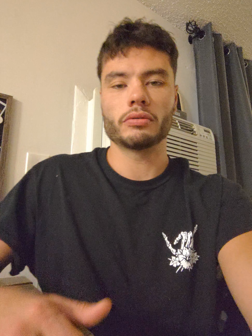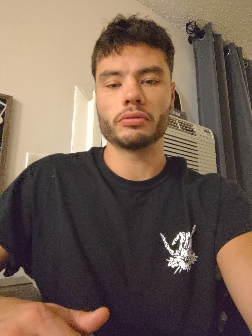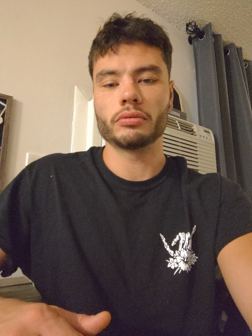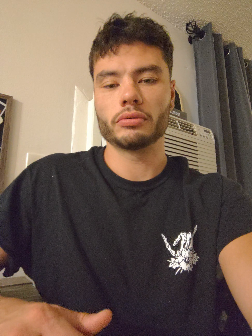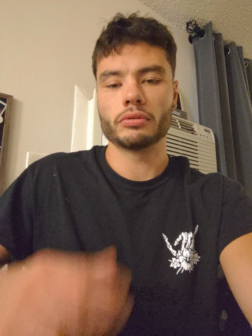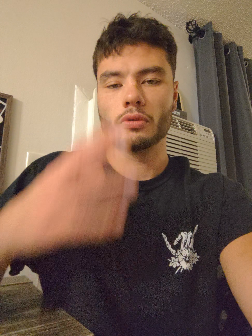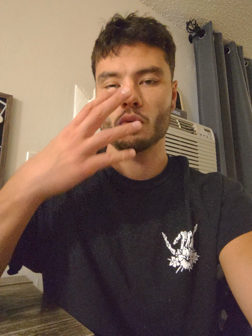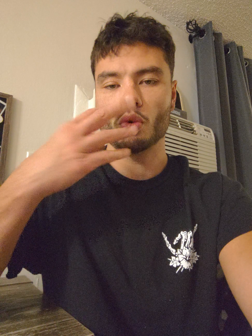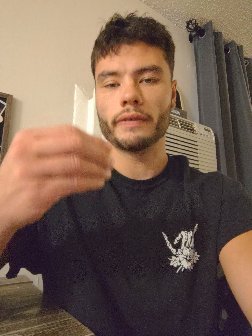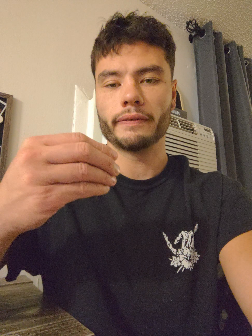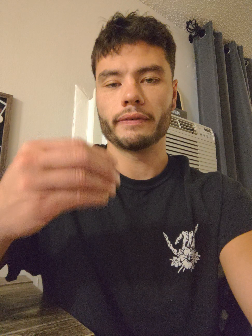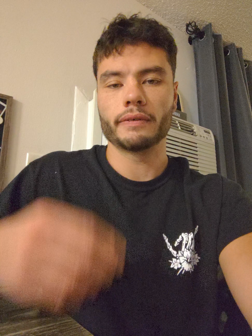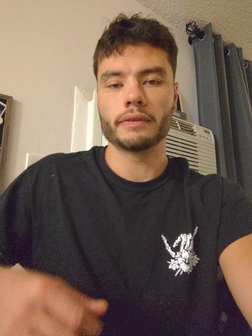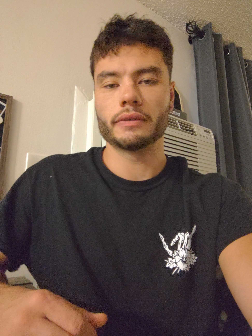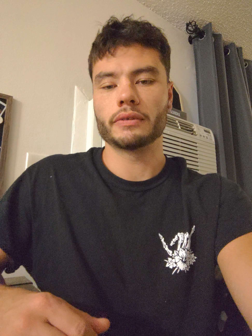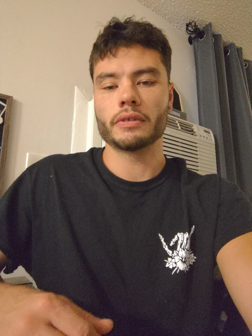wolf